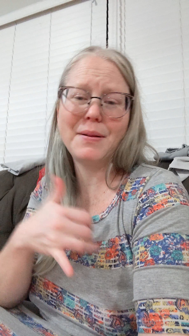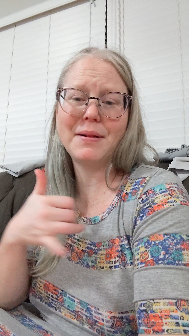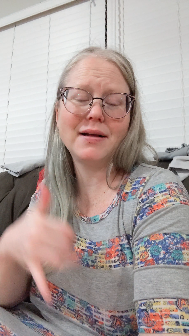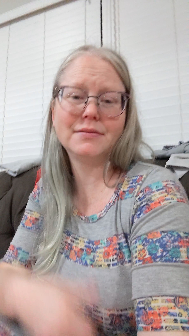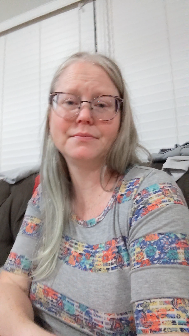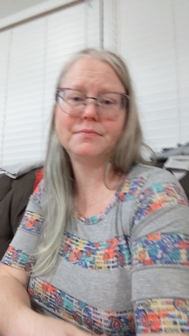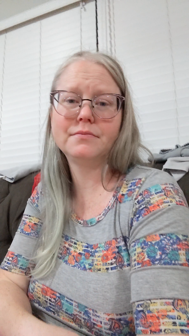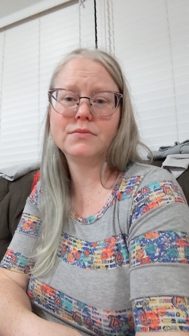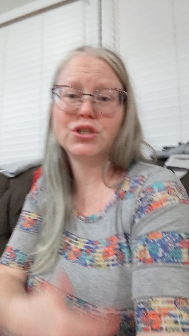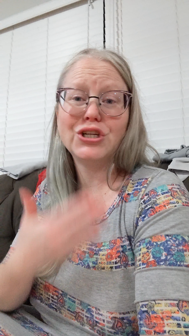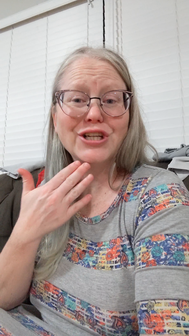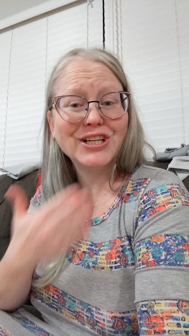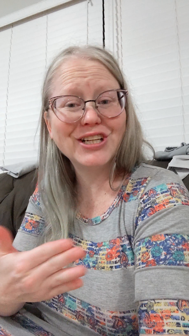good